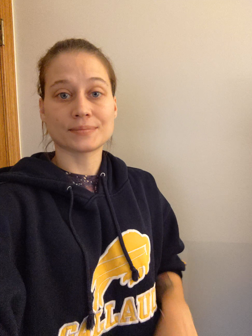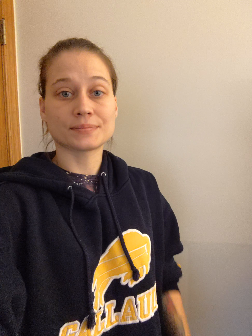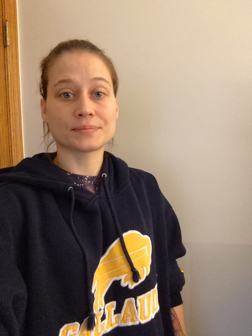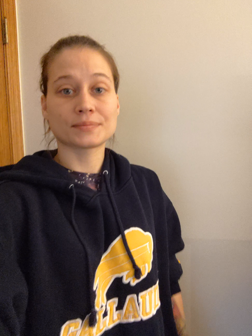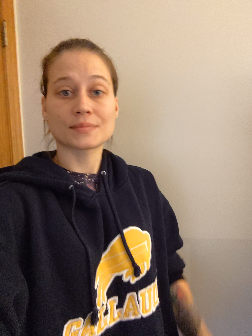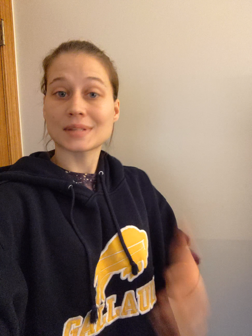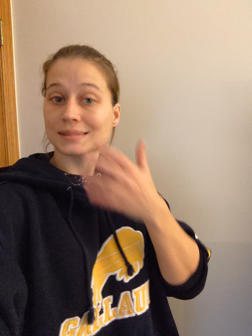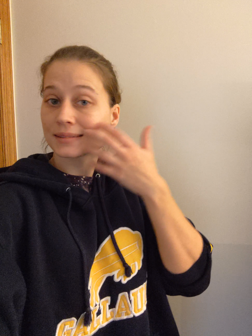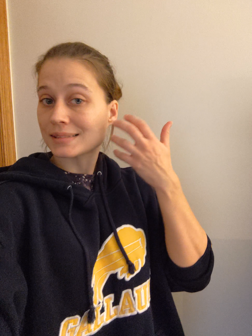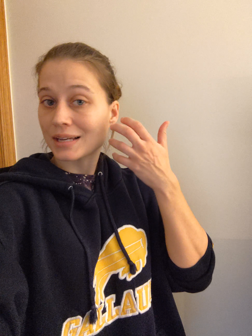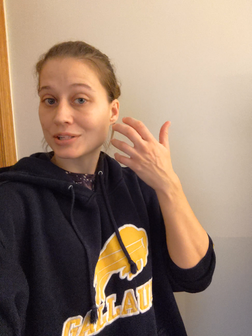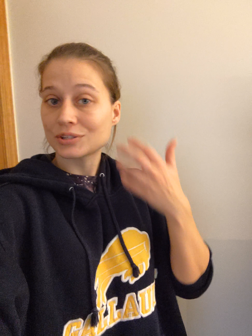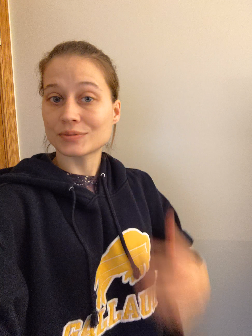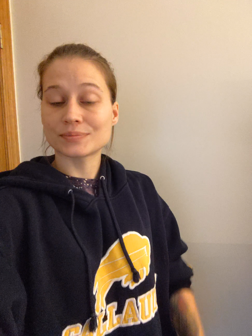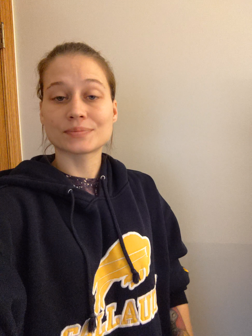tiger